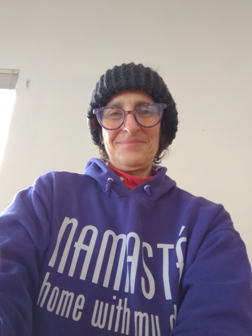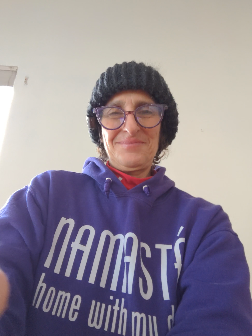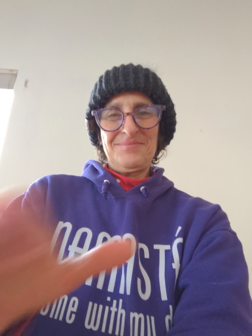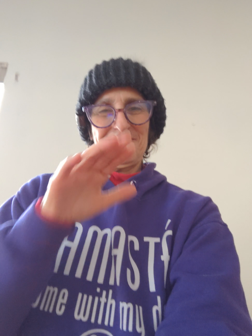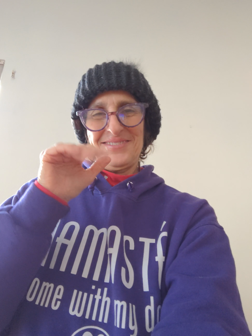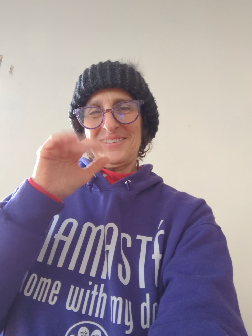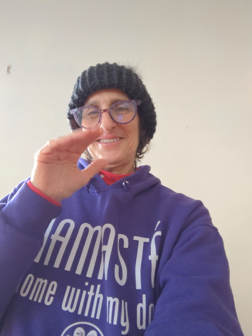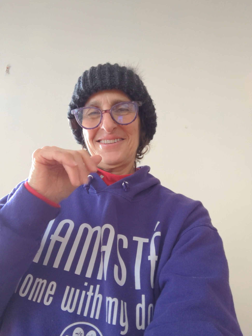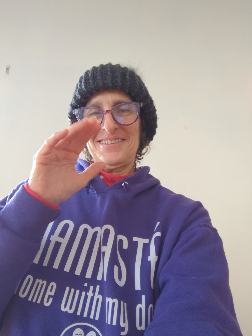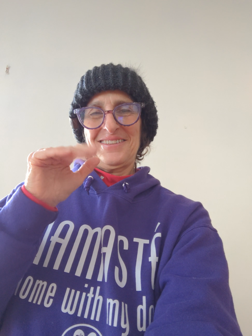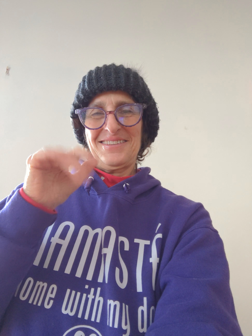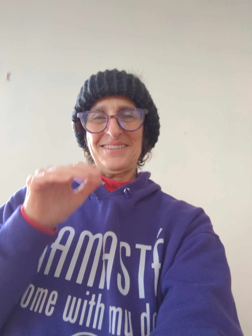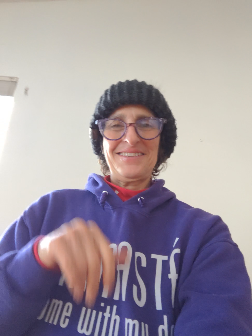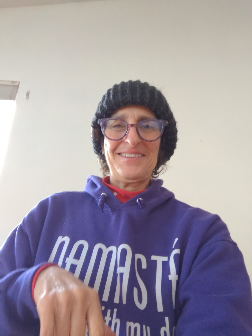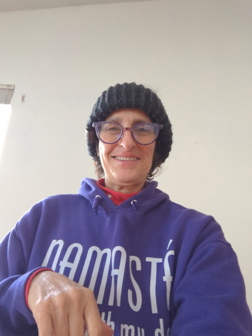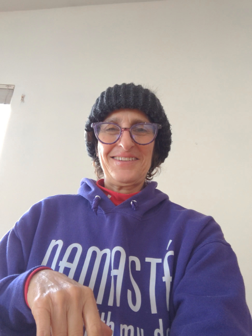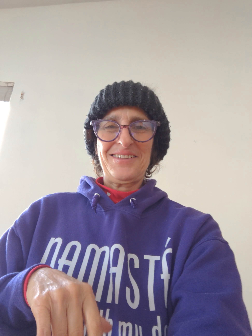bye